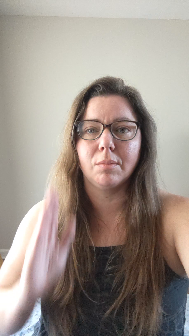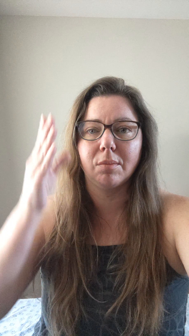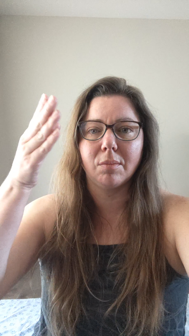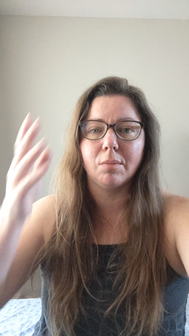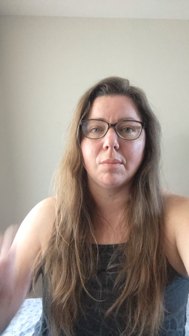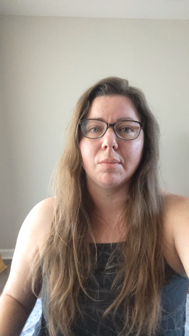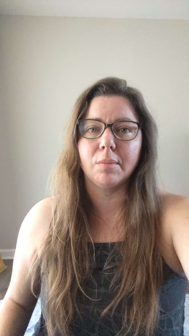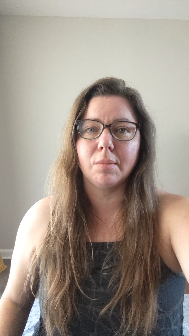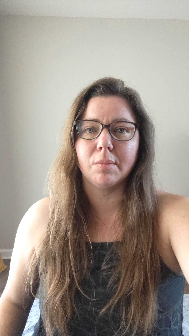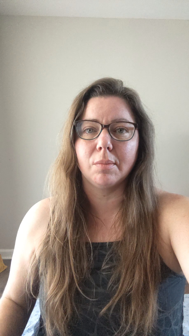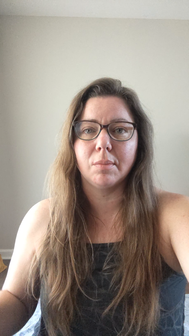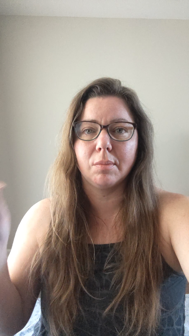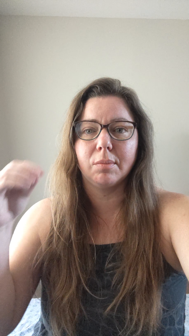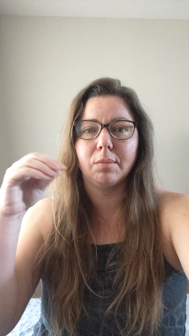dinosaur